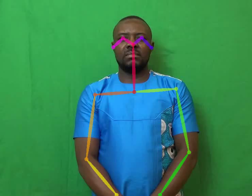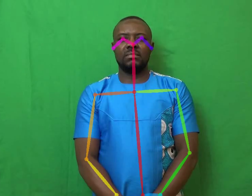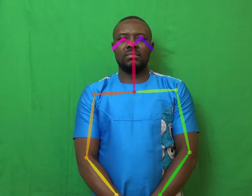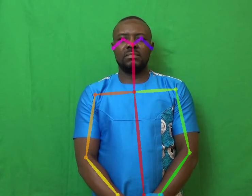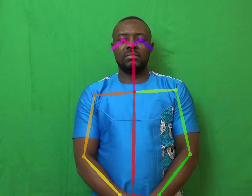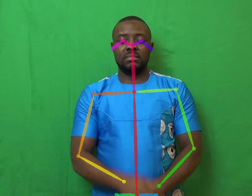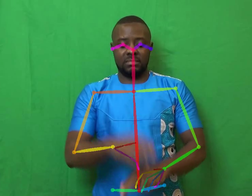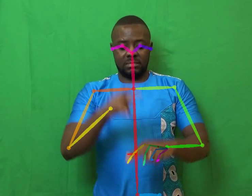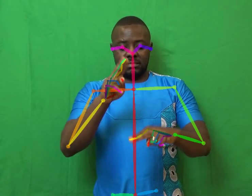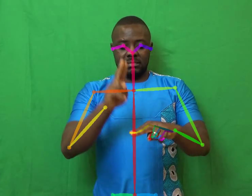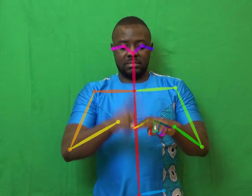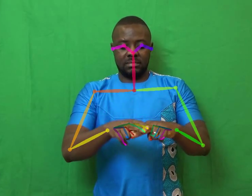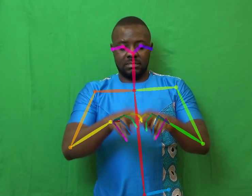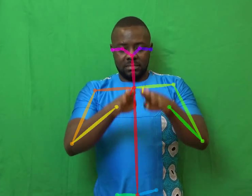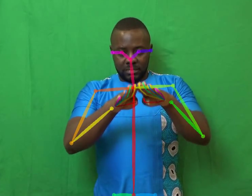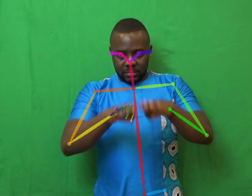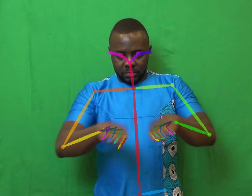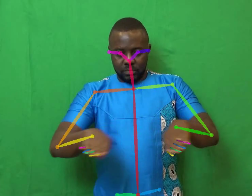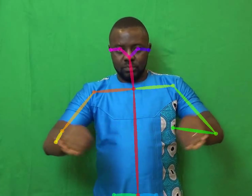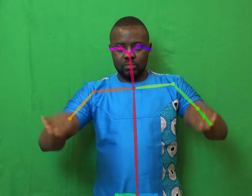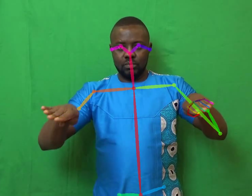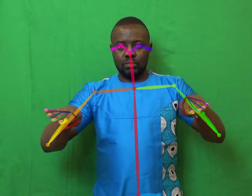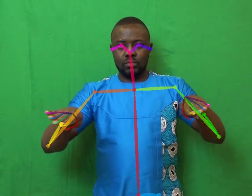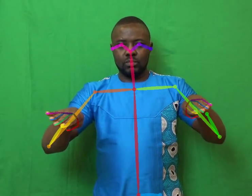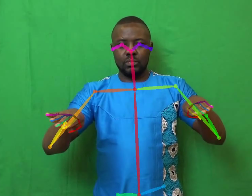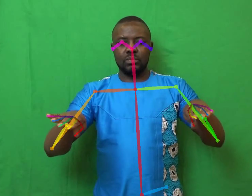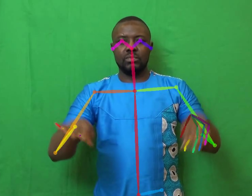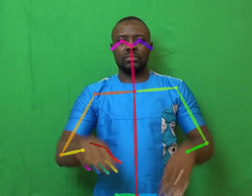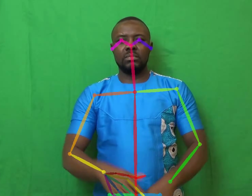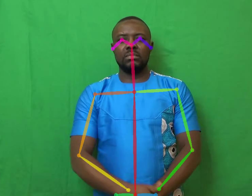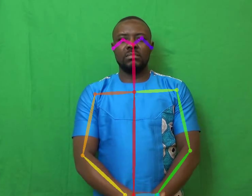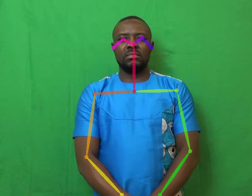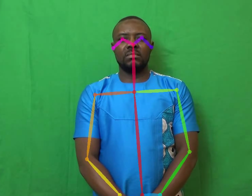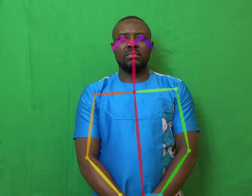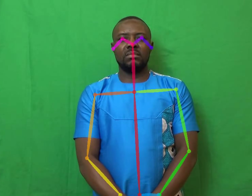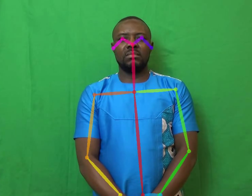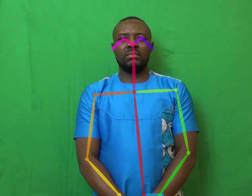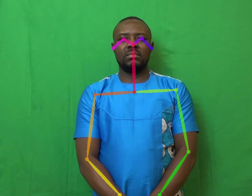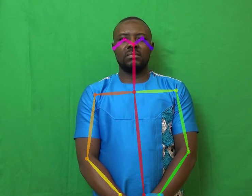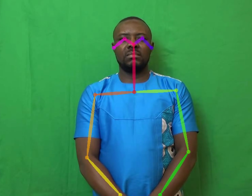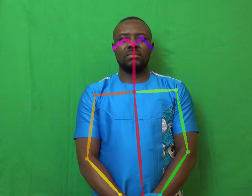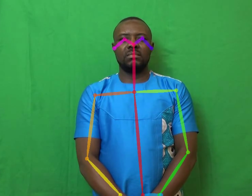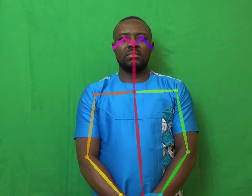stool